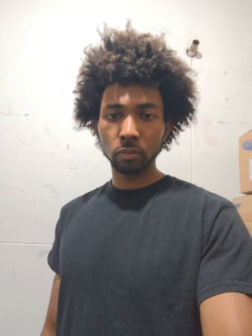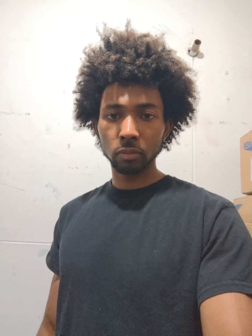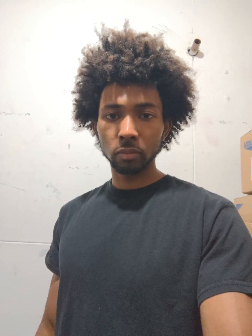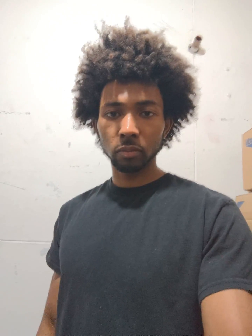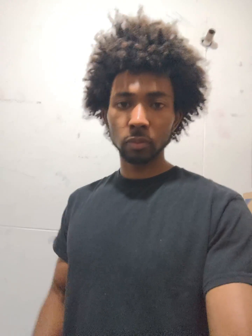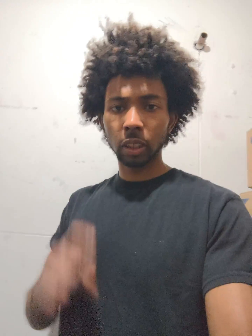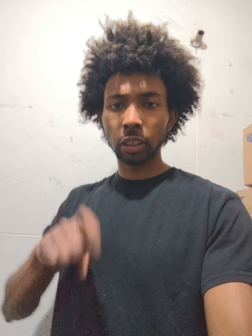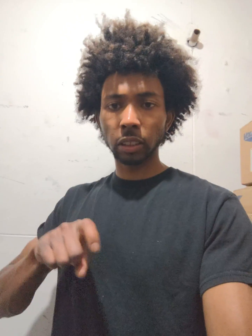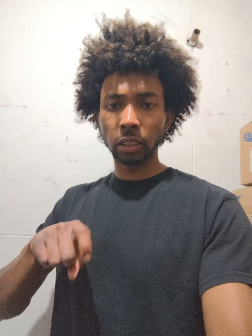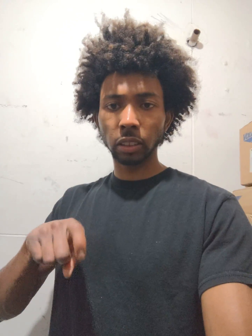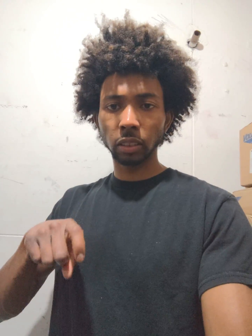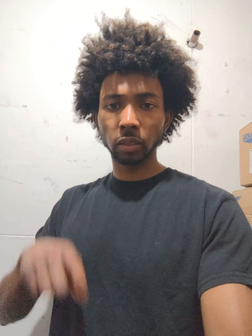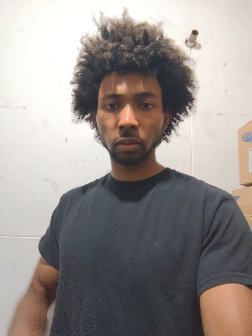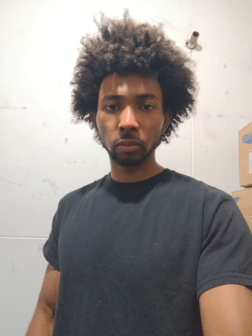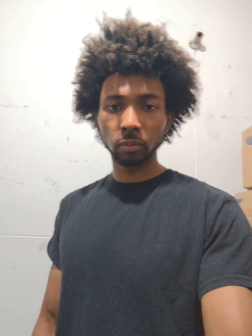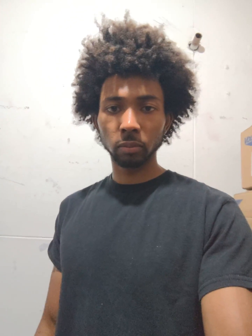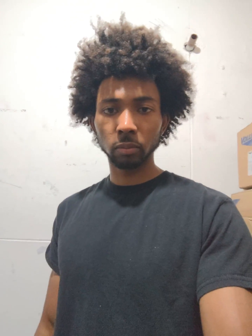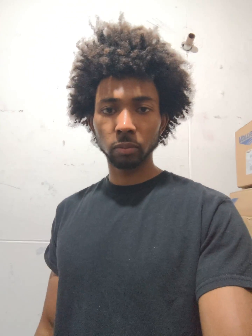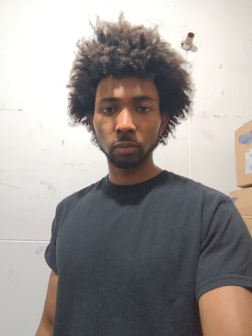need